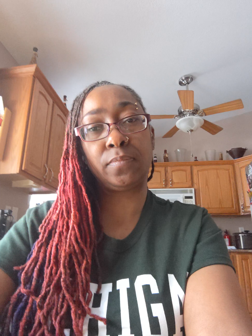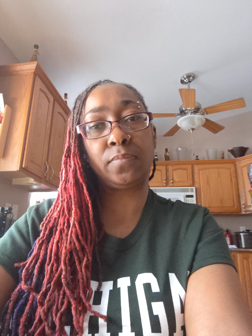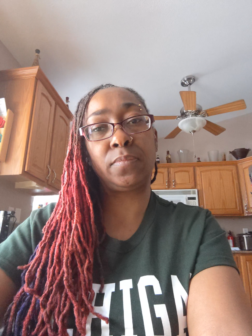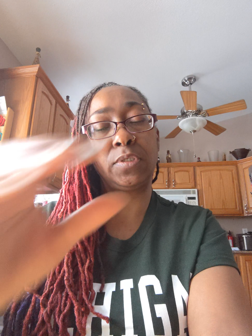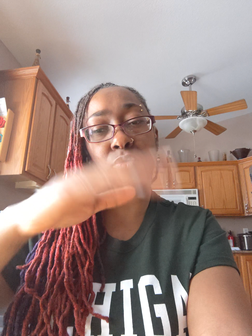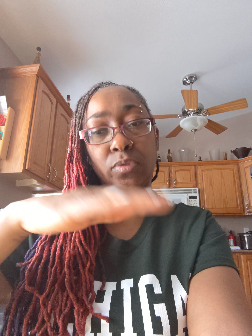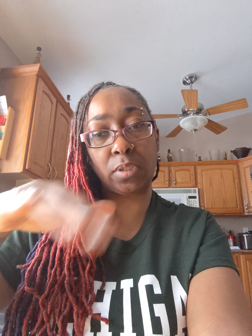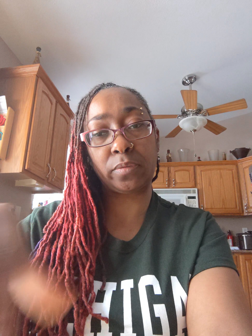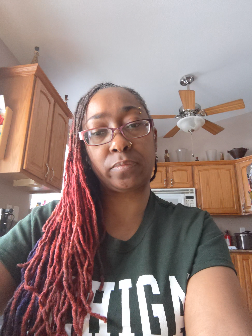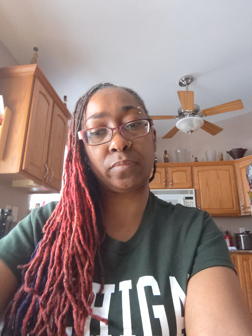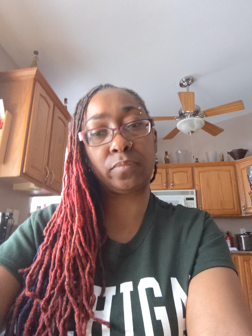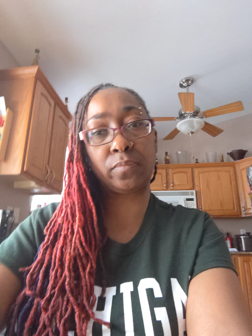child